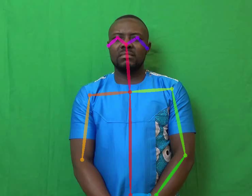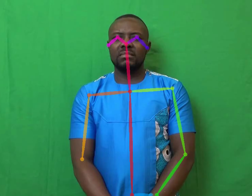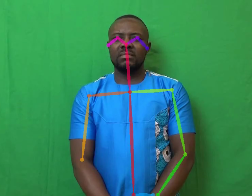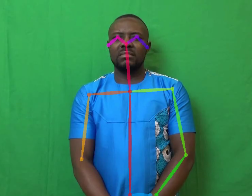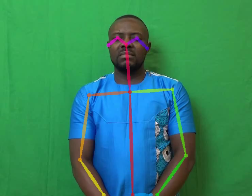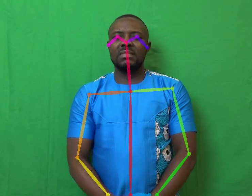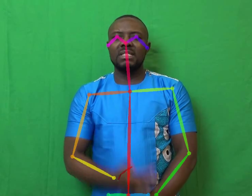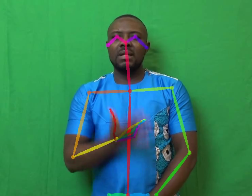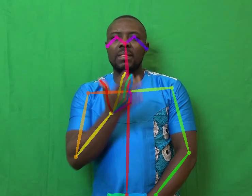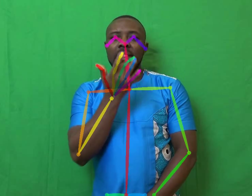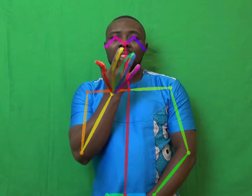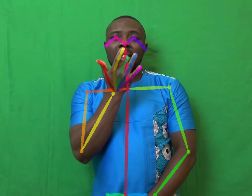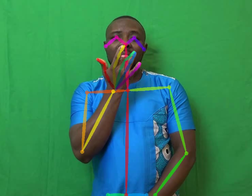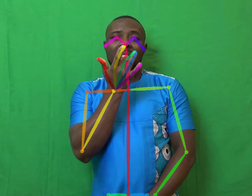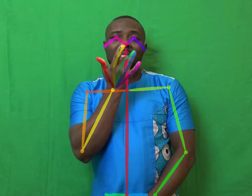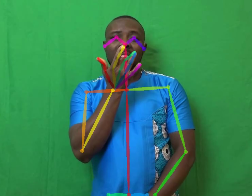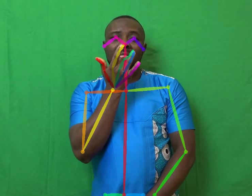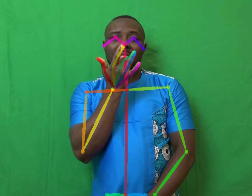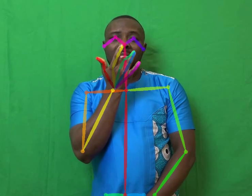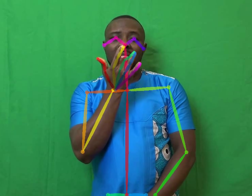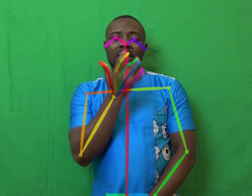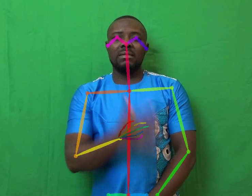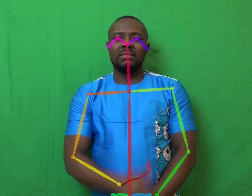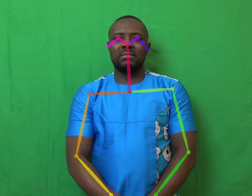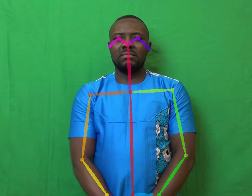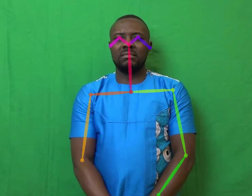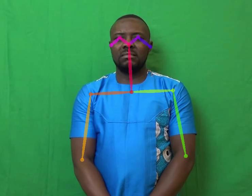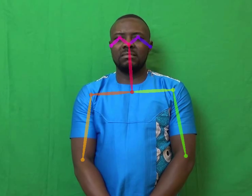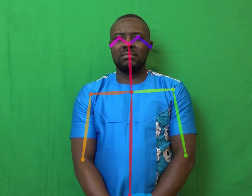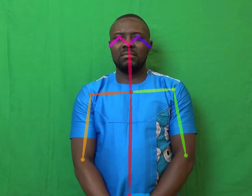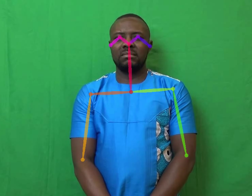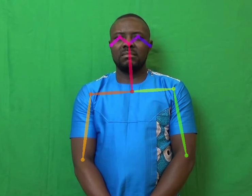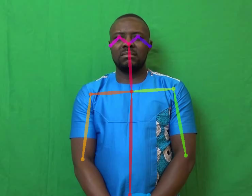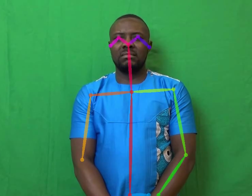taste